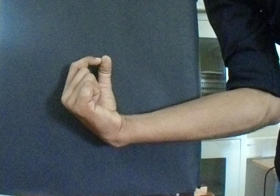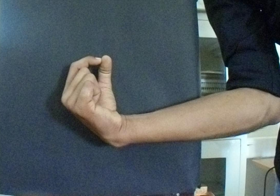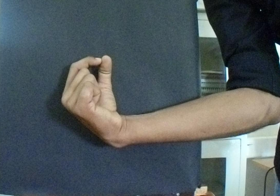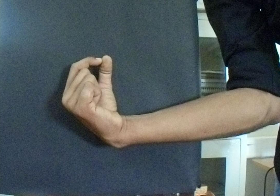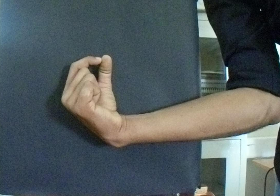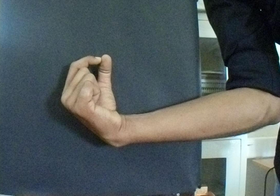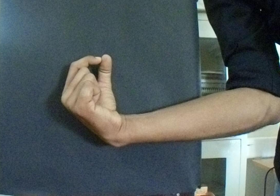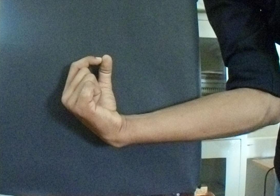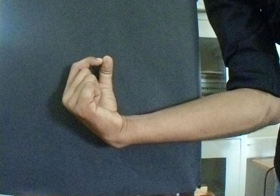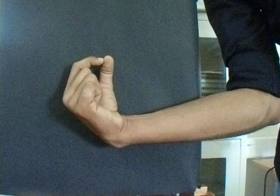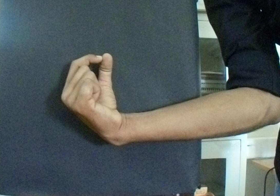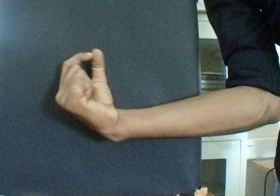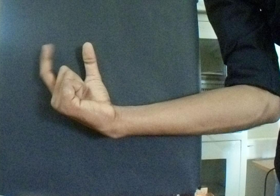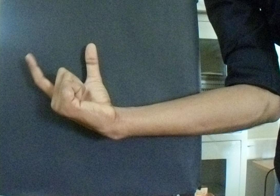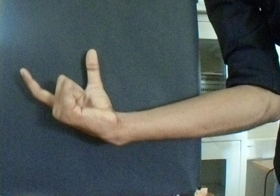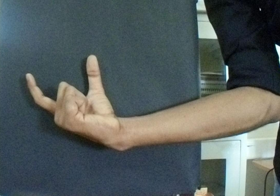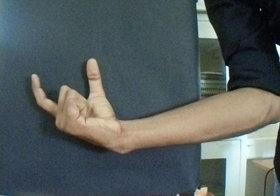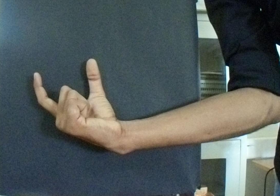thief